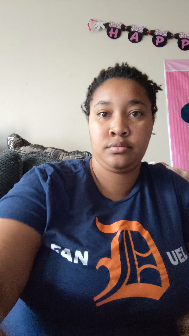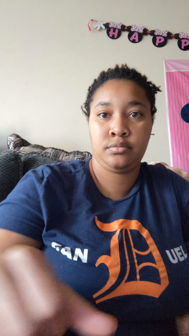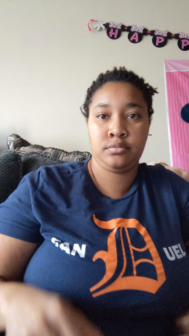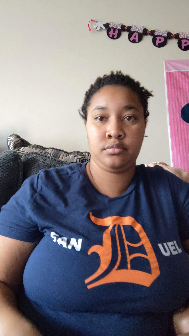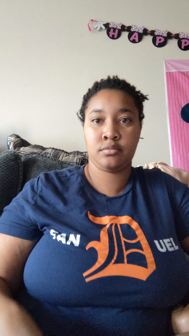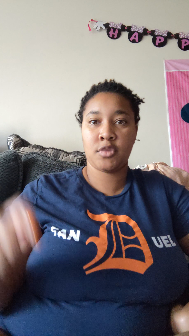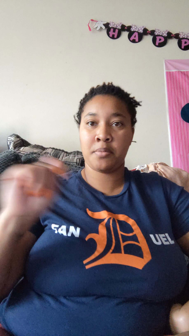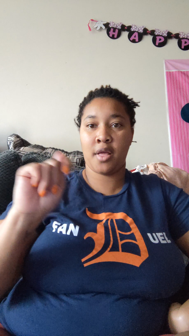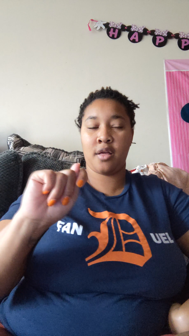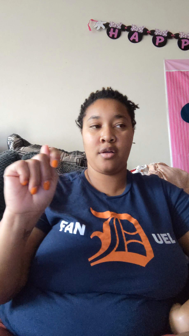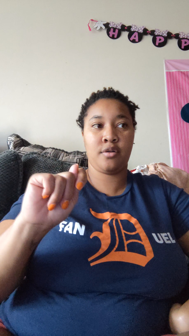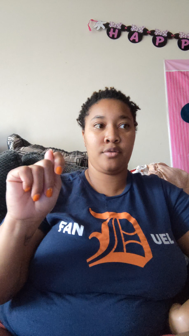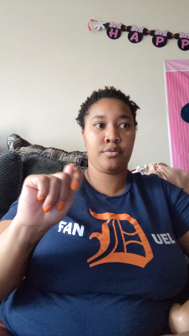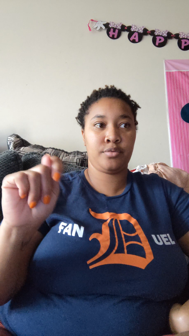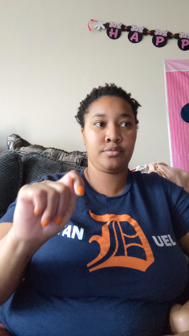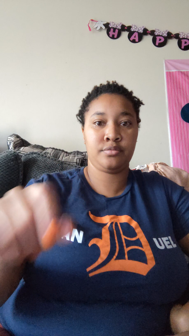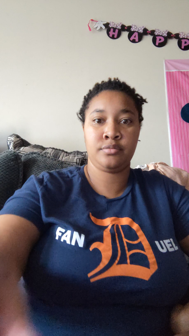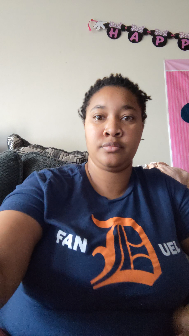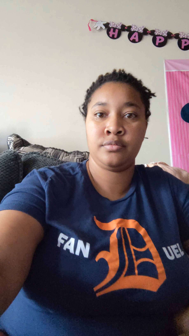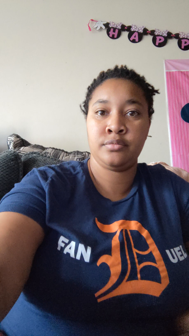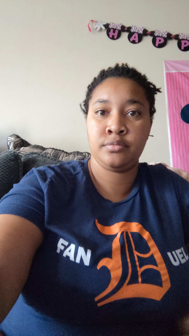bathroom